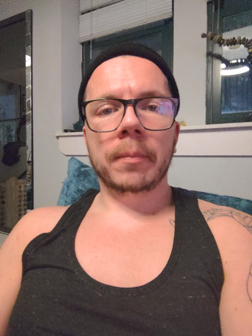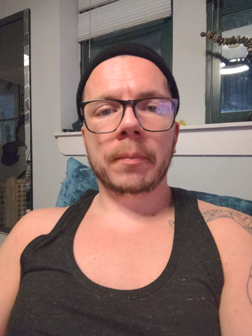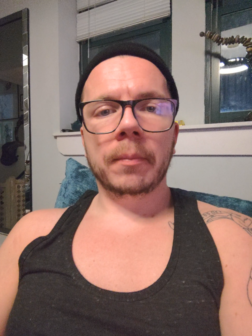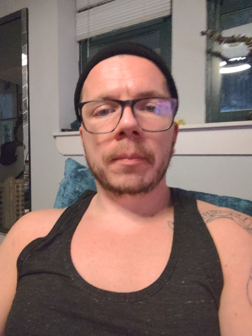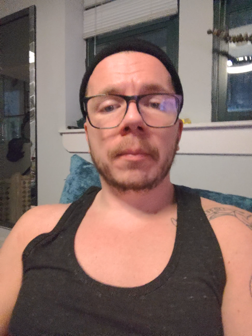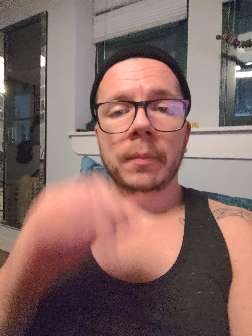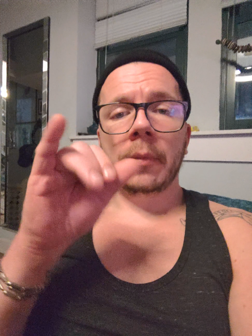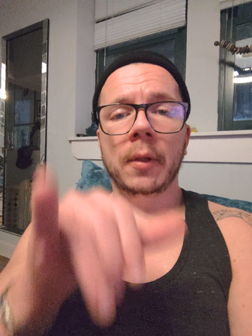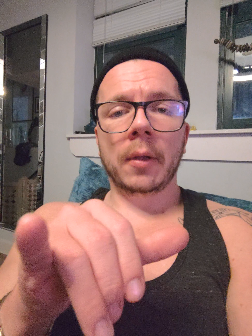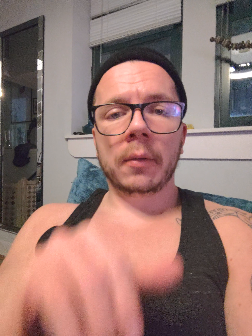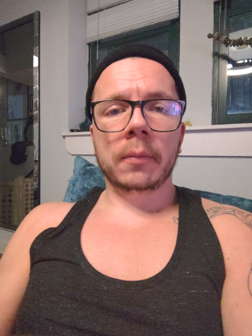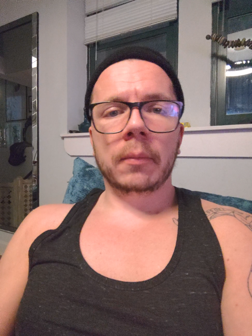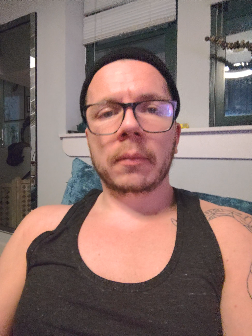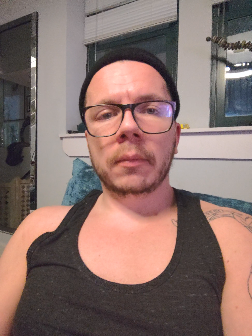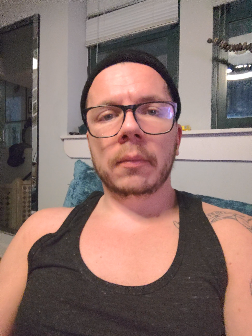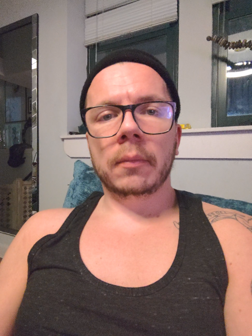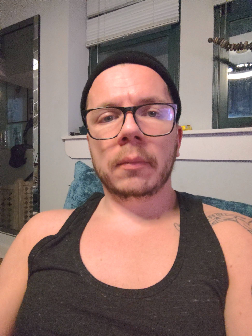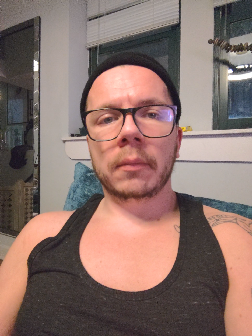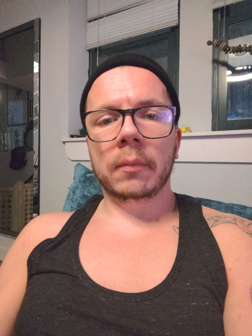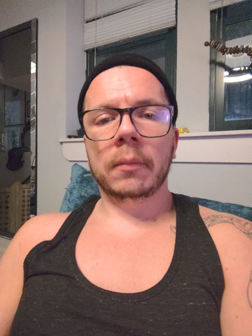that